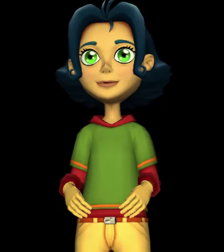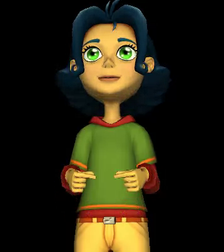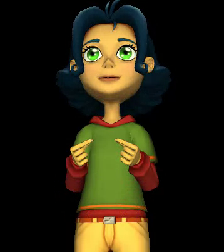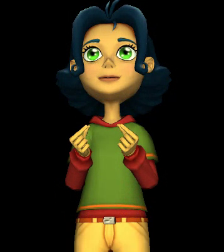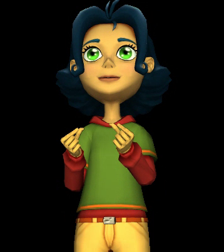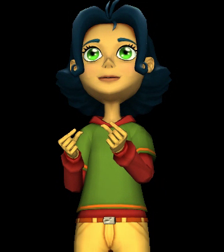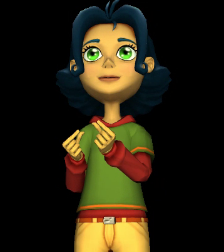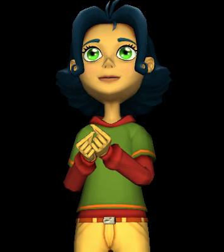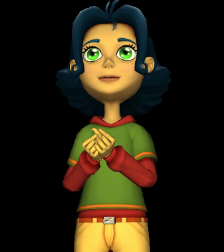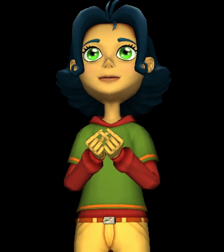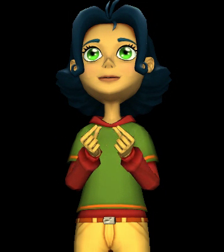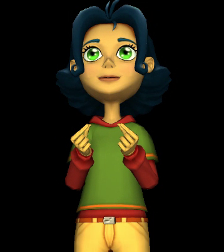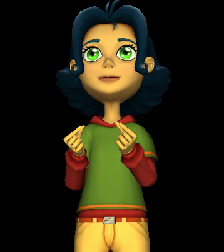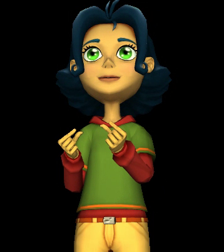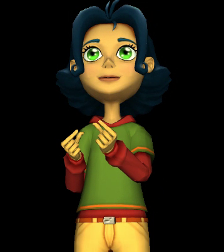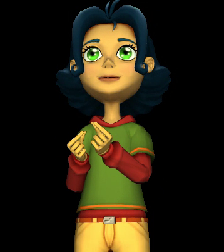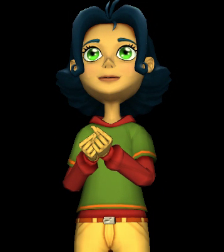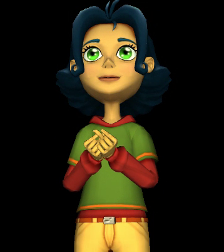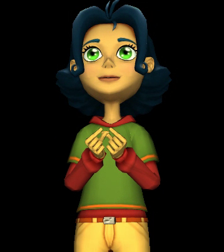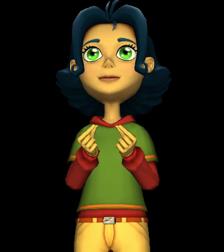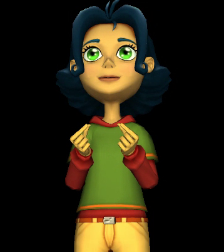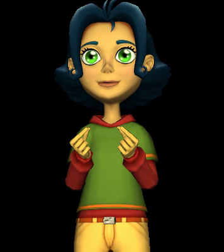اقتصاد